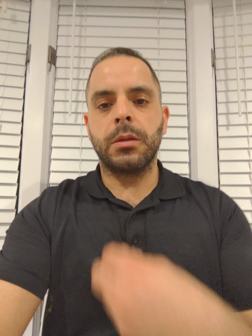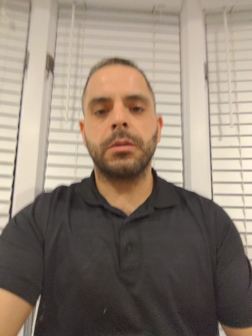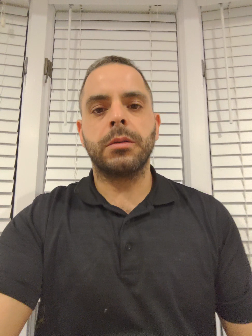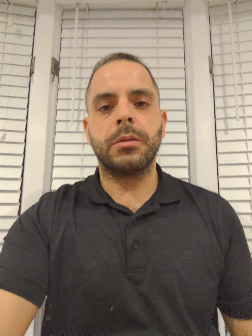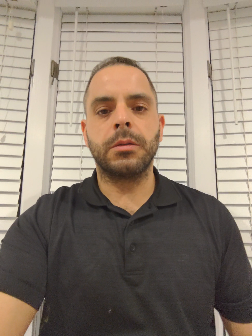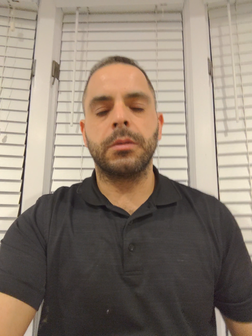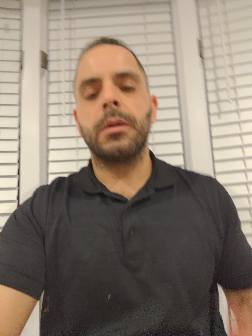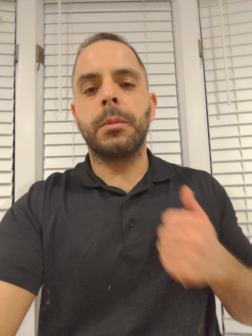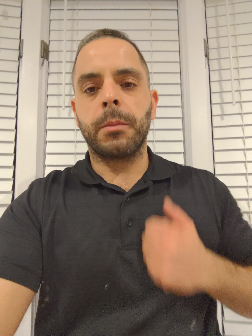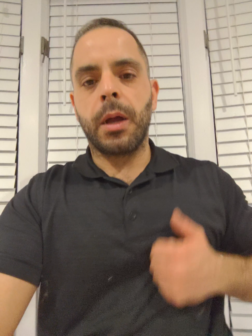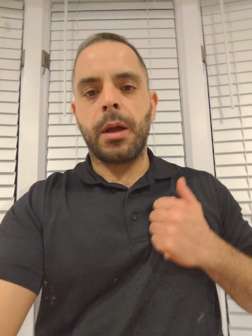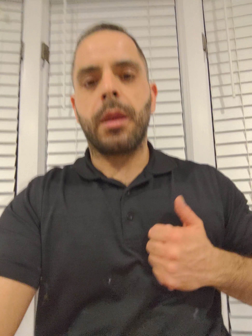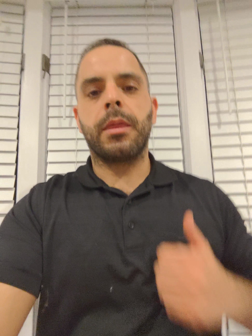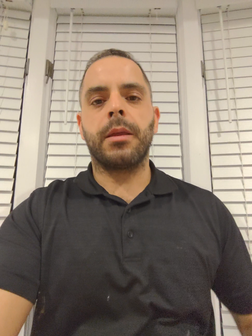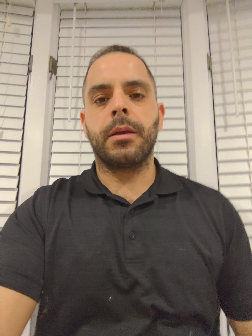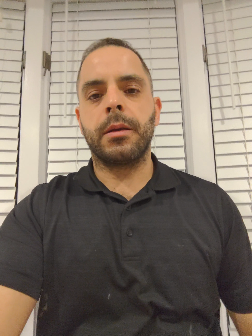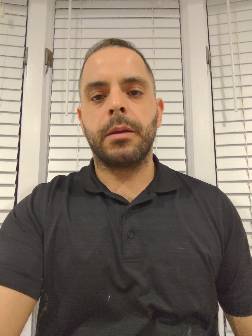bath